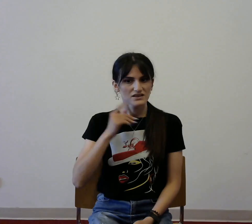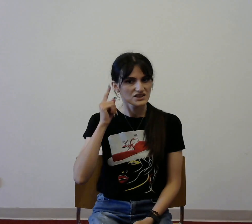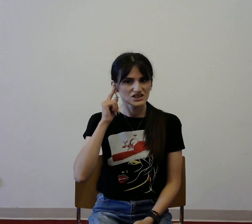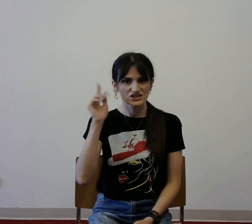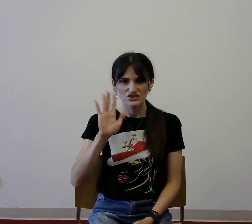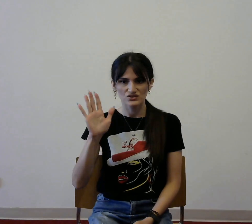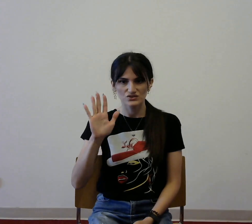eşitmə